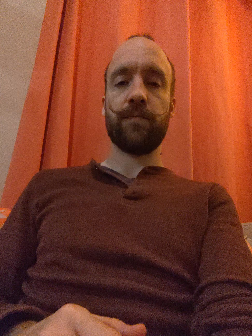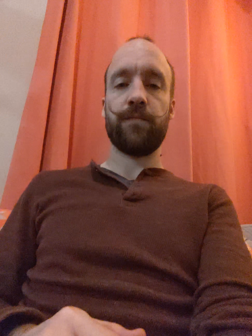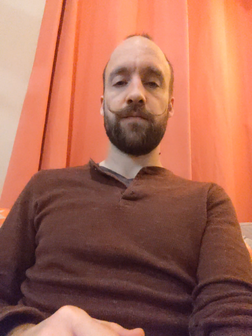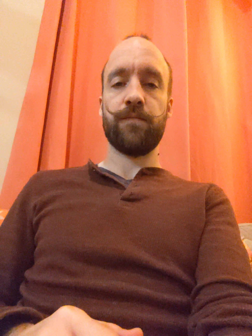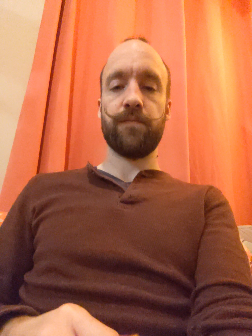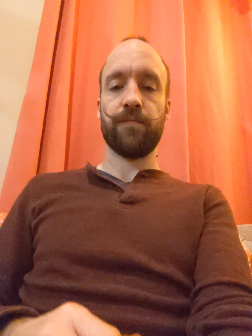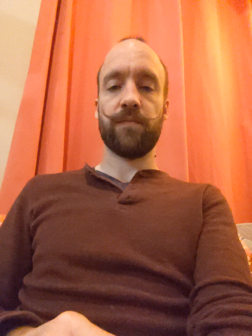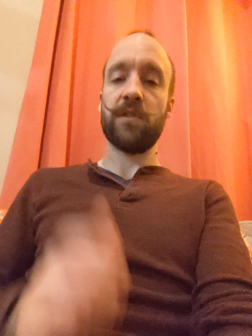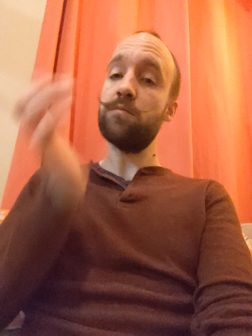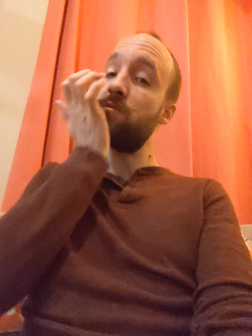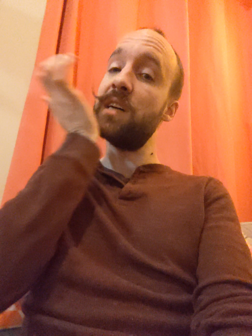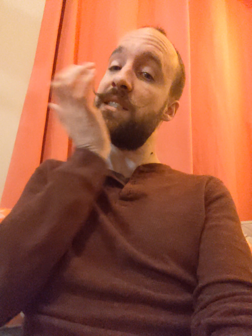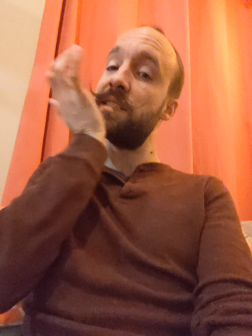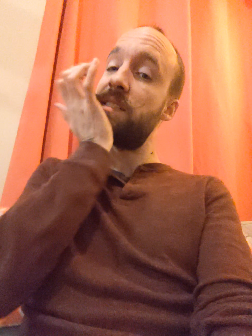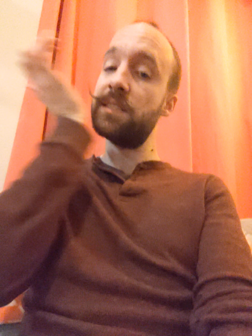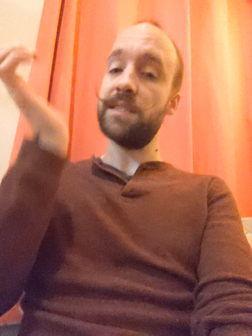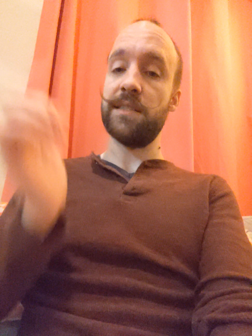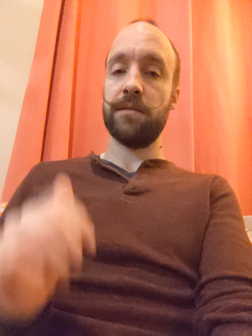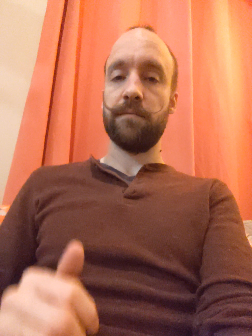grass